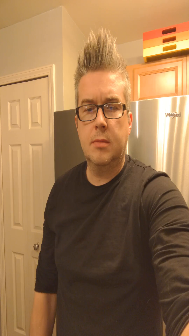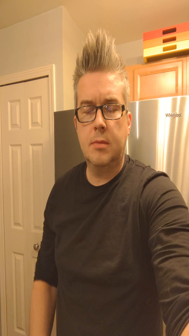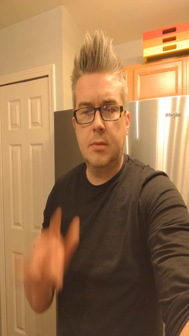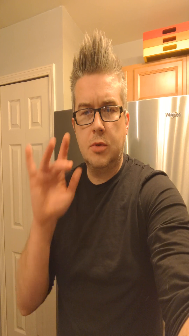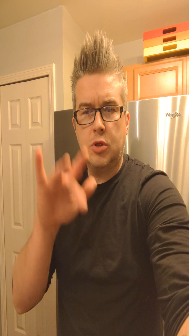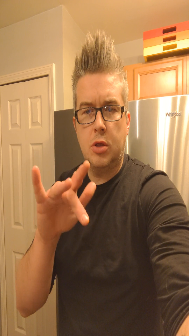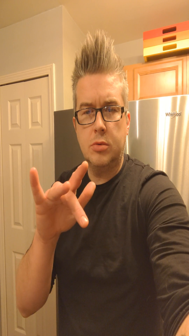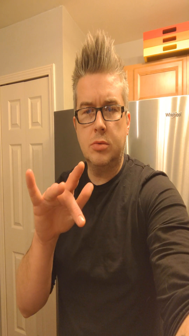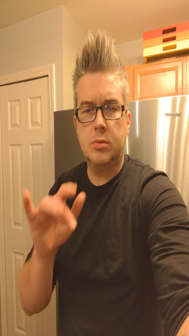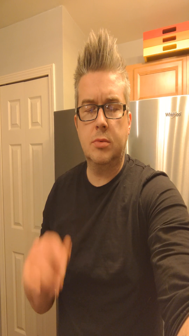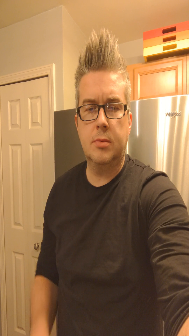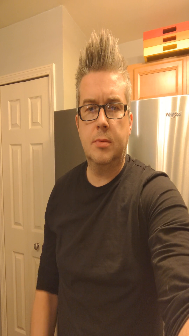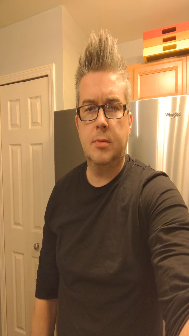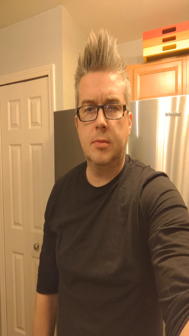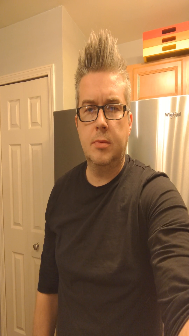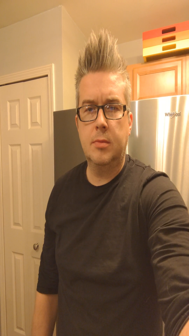touch